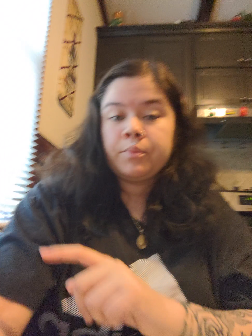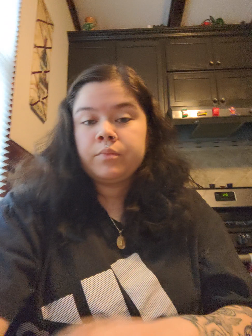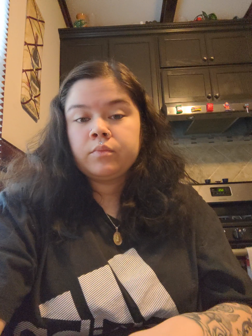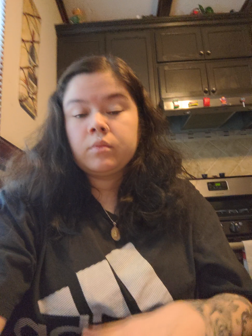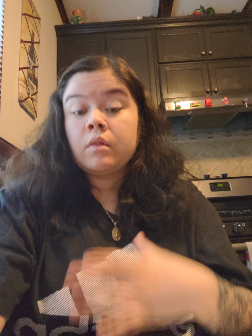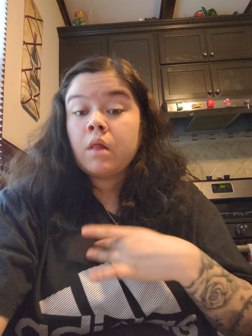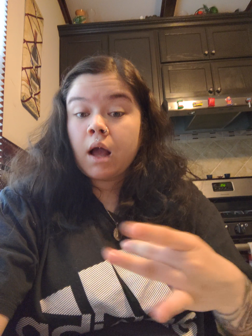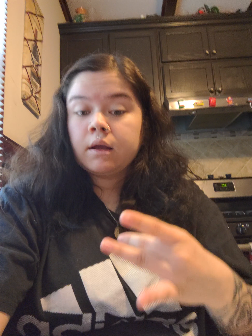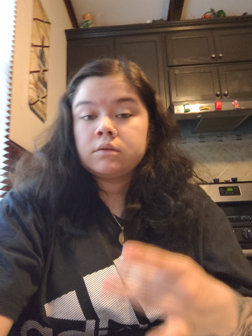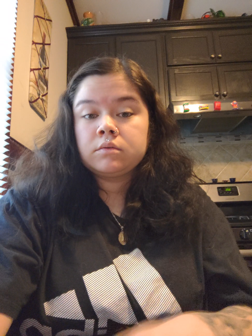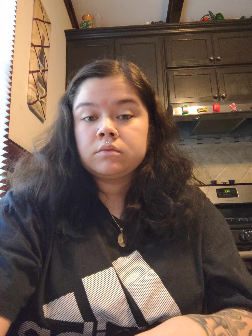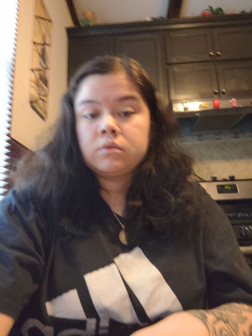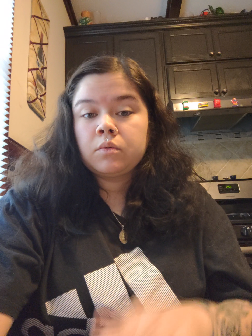like